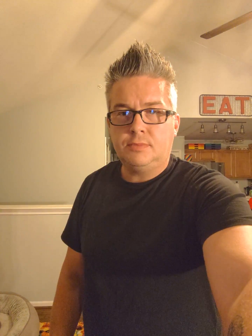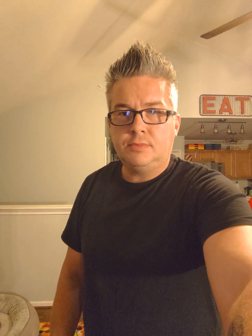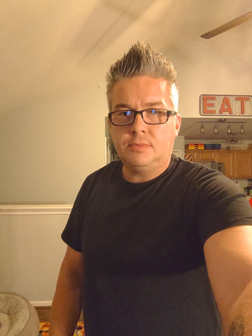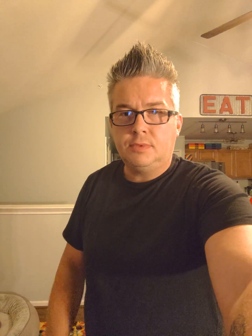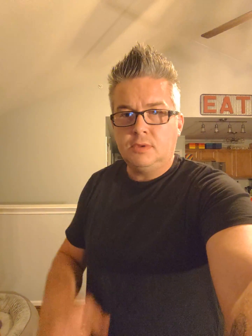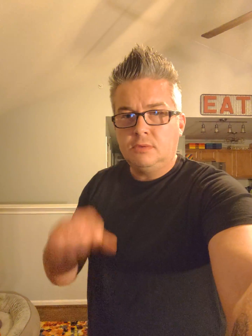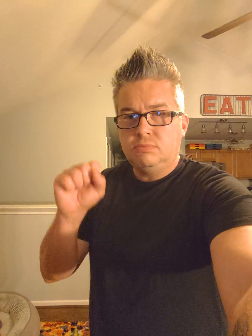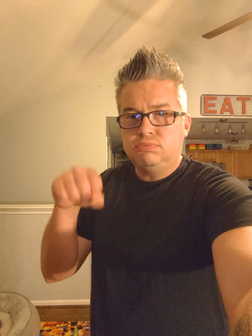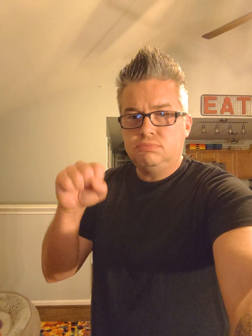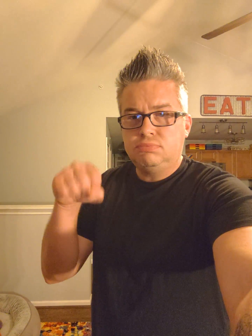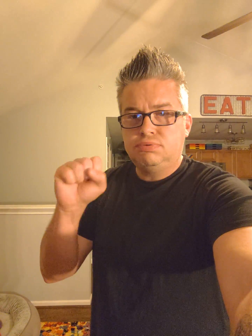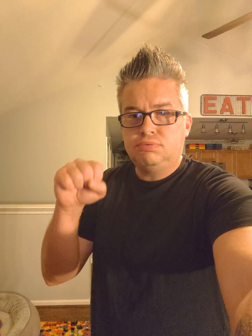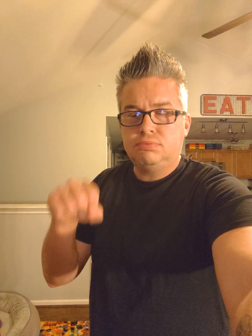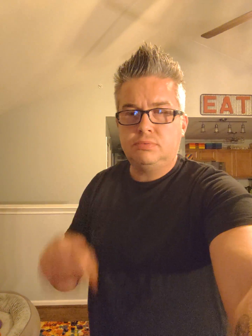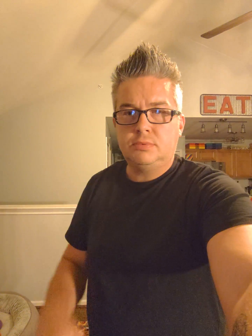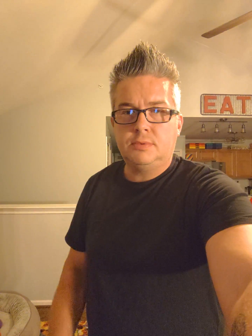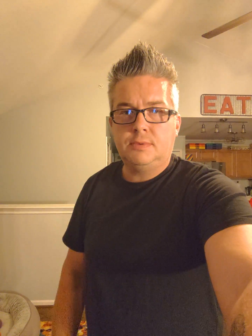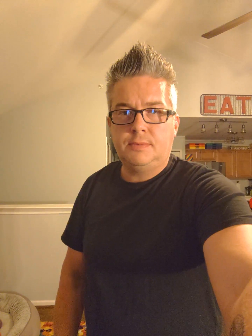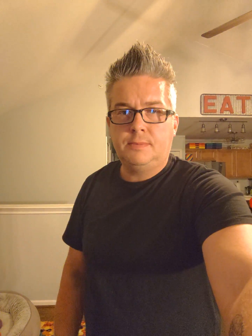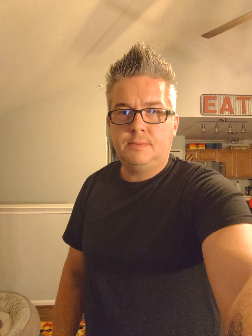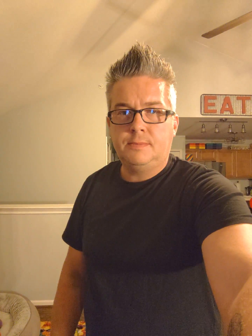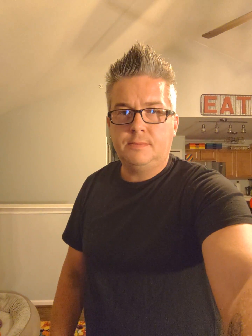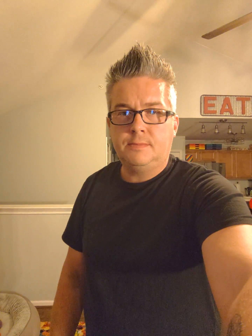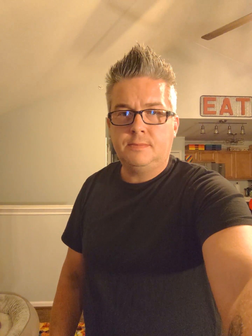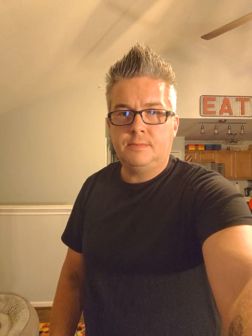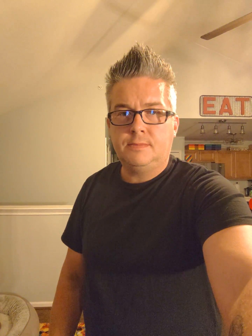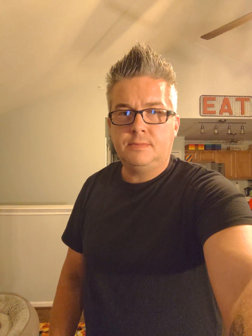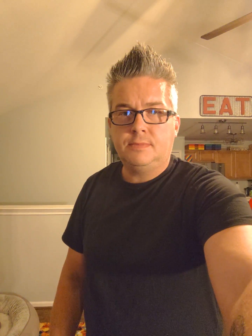motorcycle